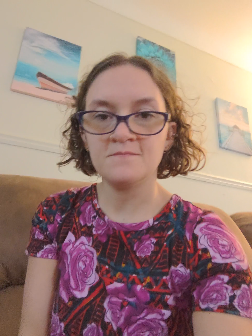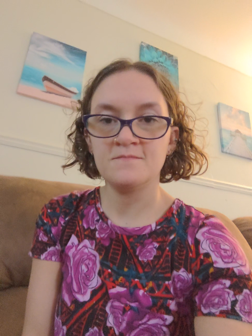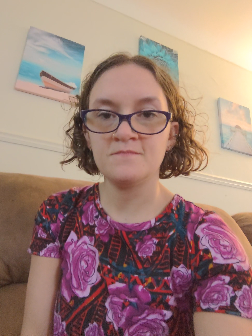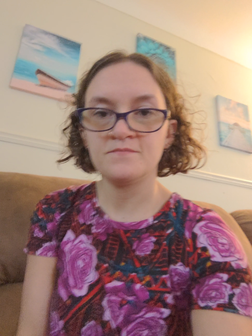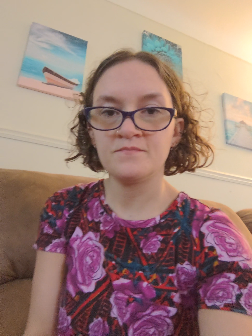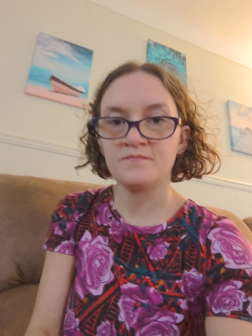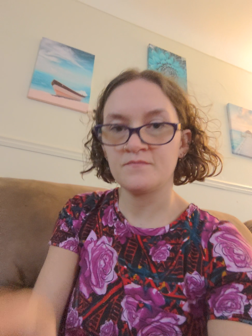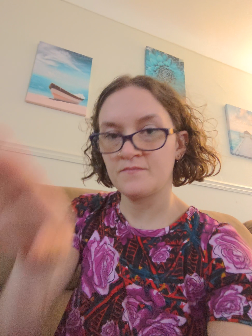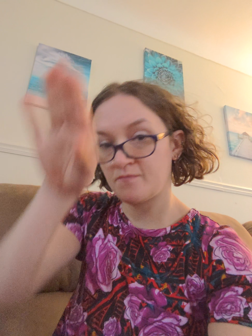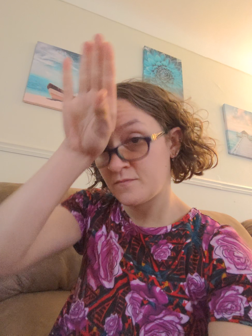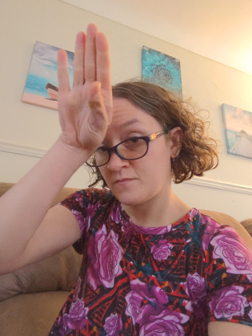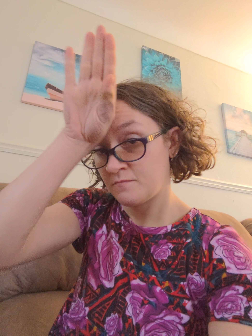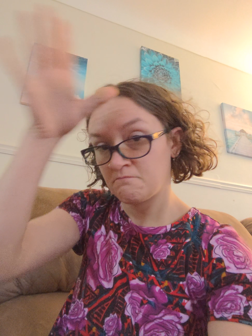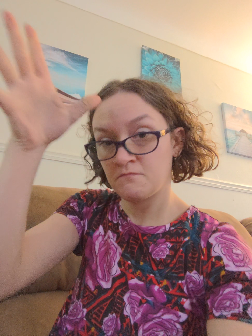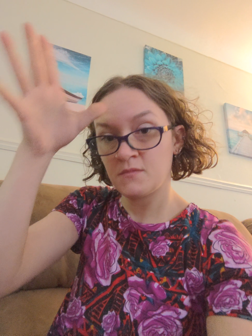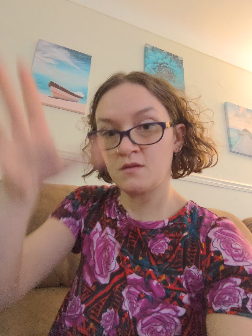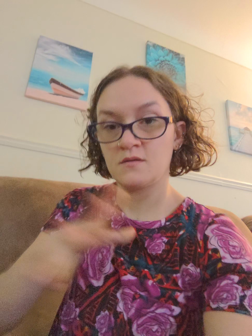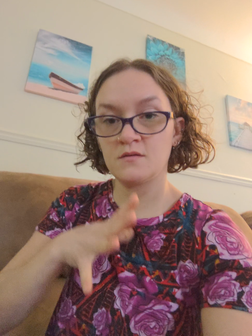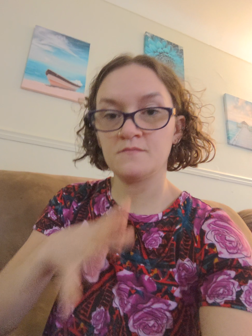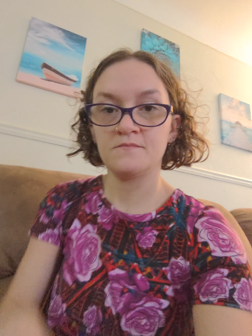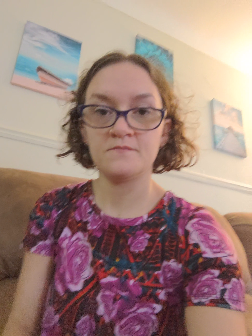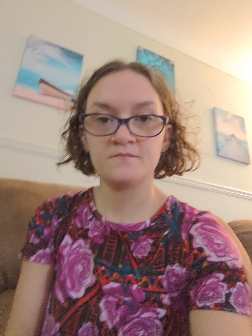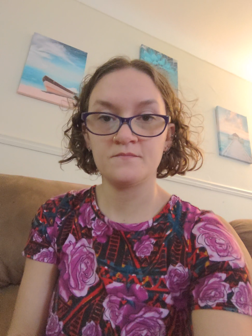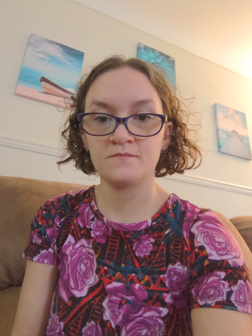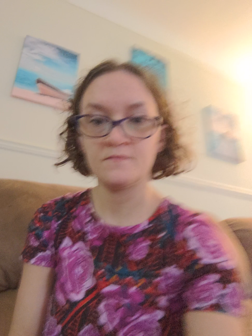fireman